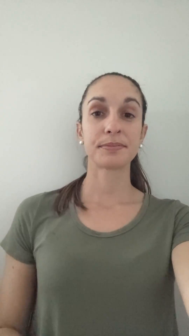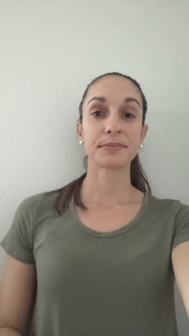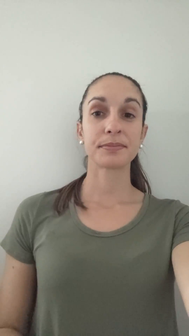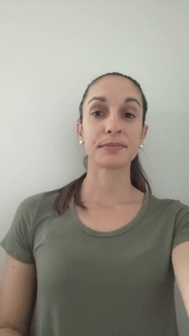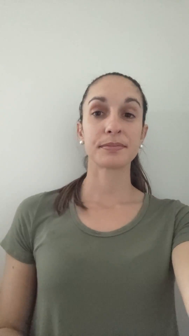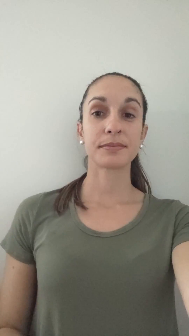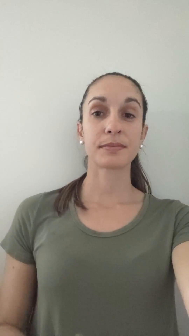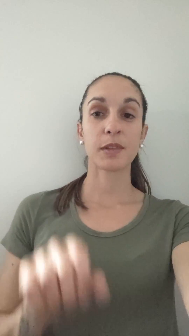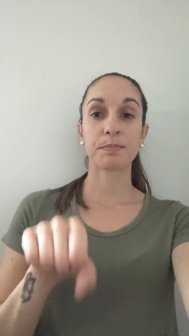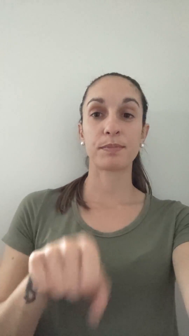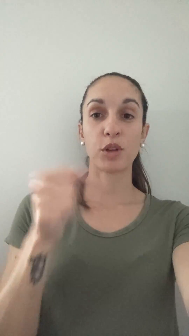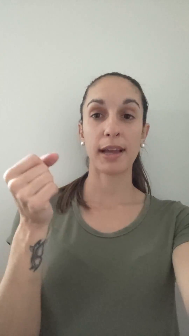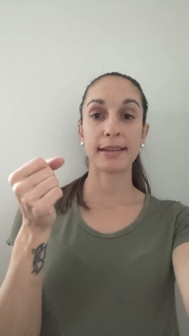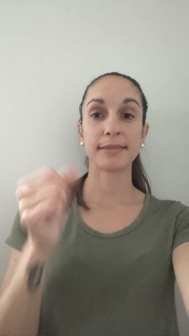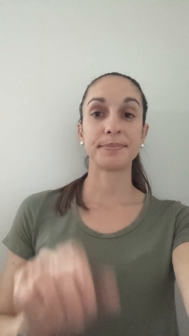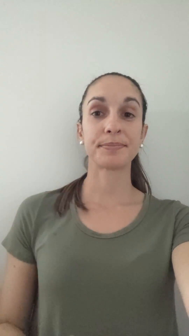break